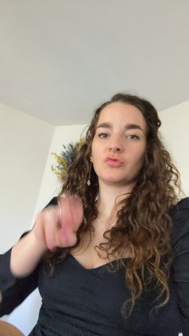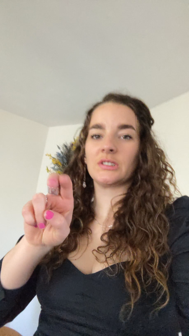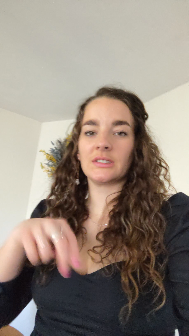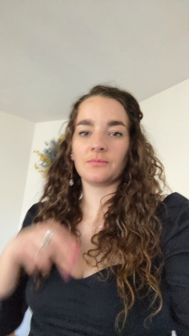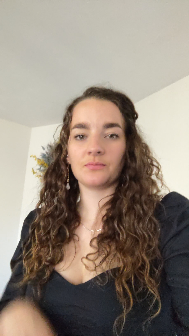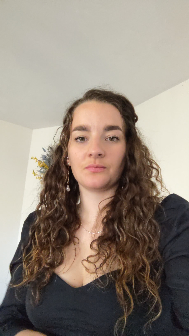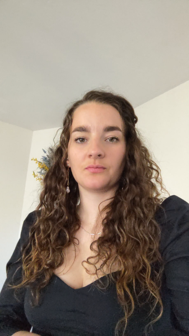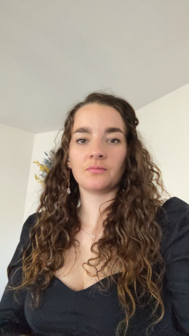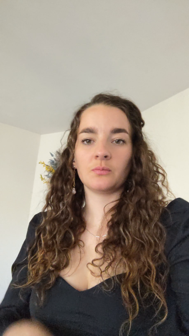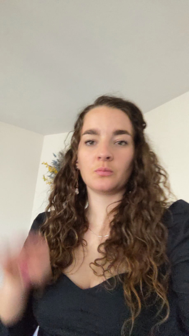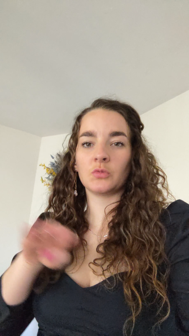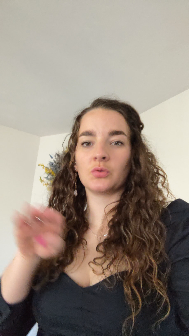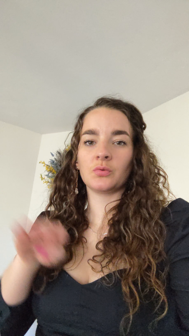boots